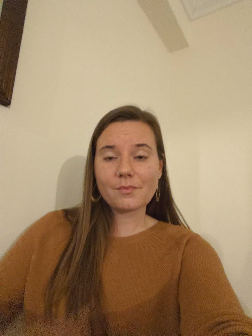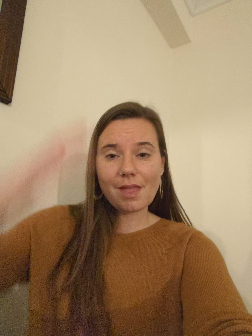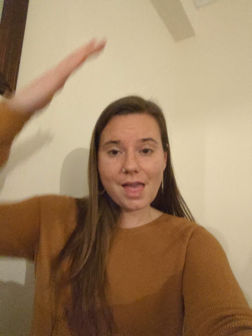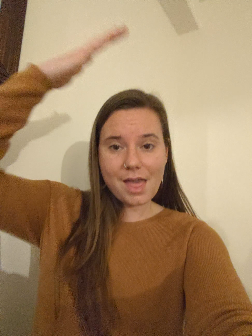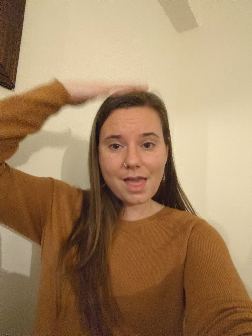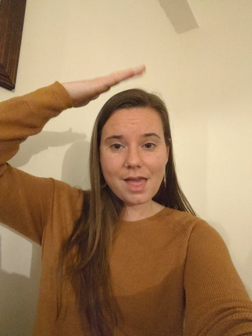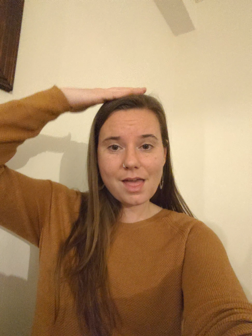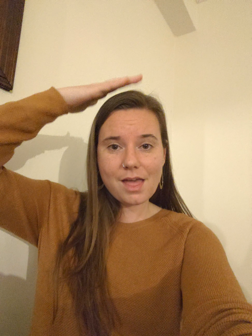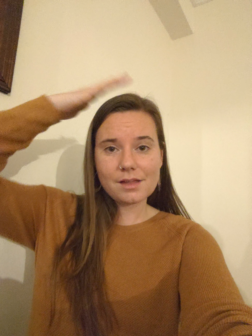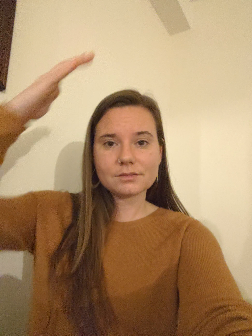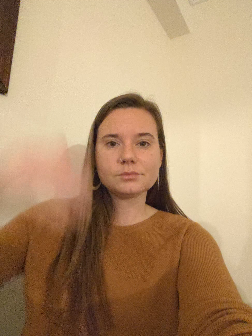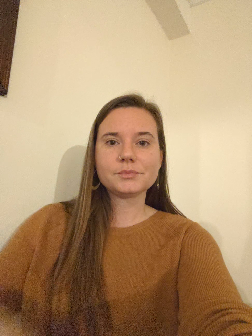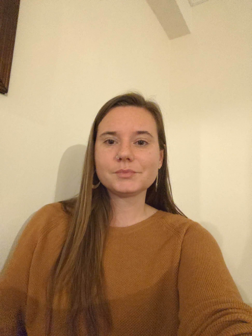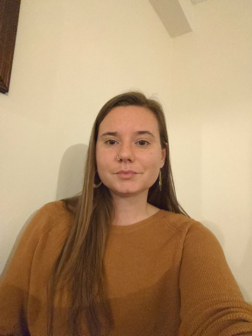hat